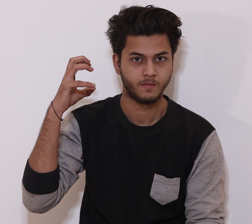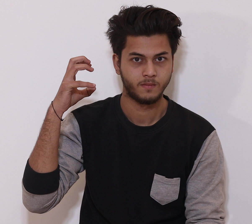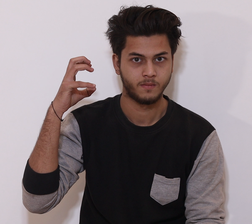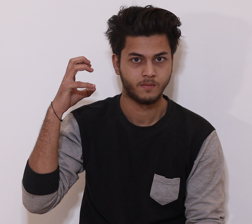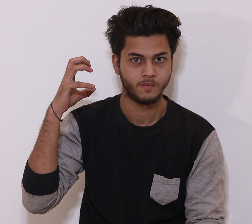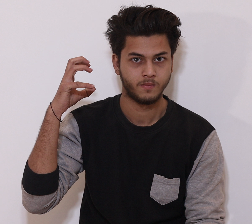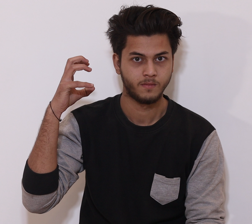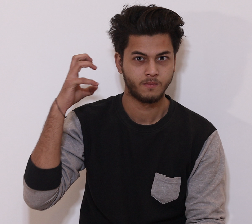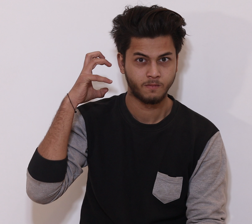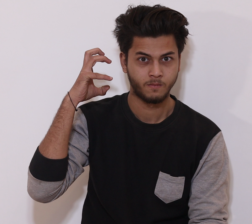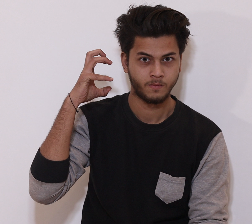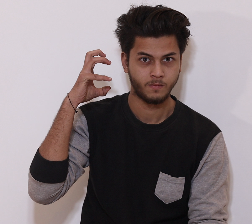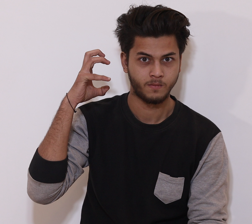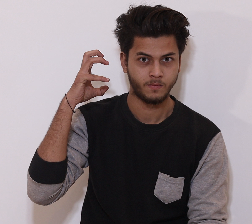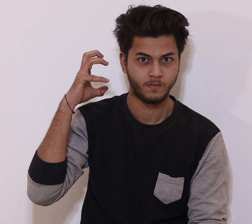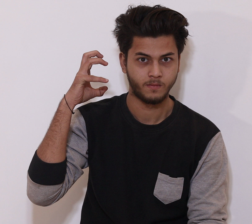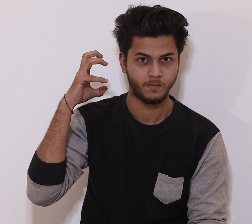stiff